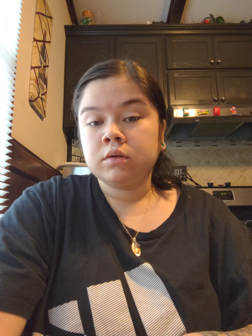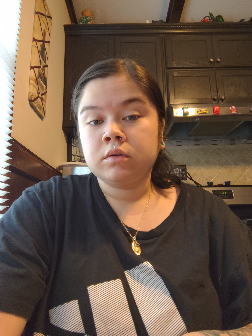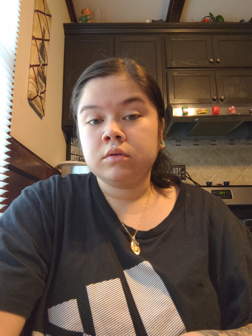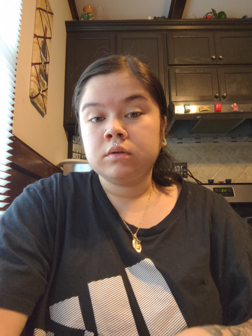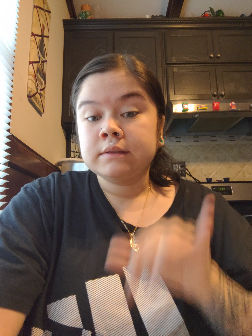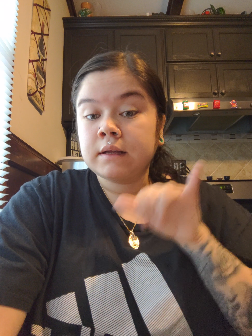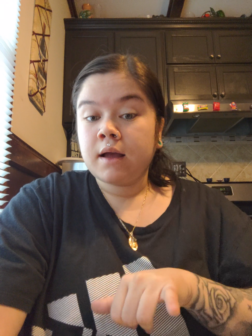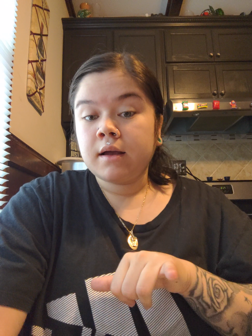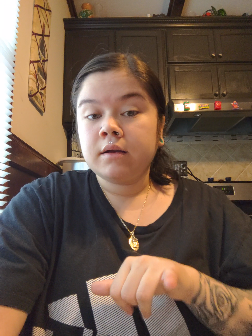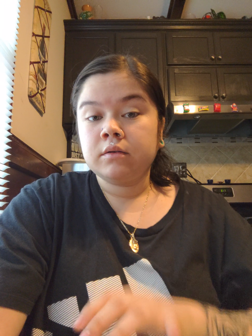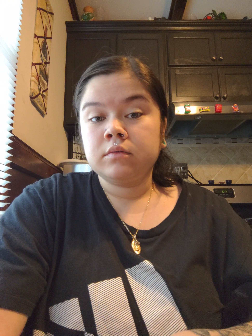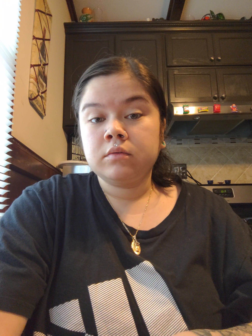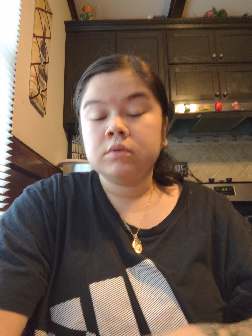stay